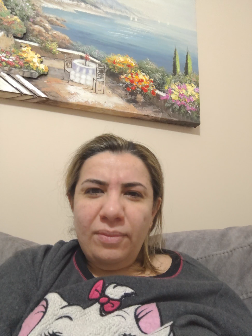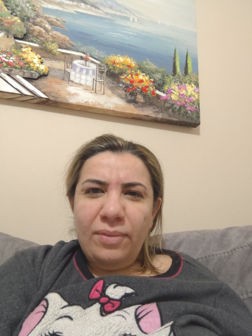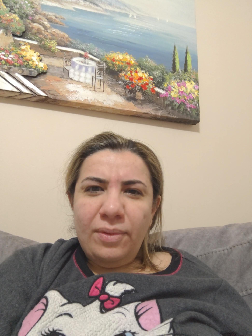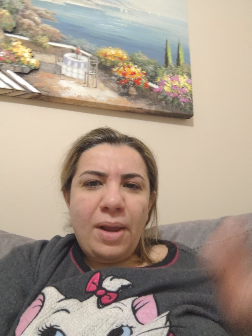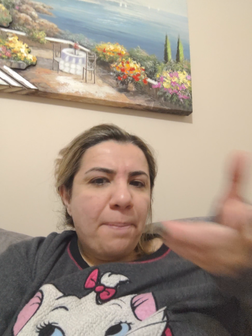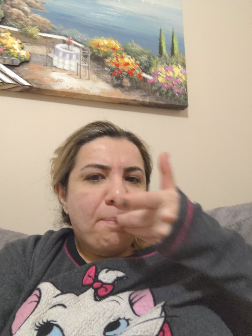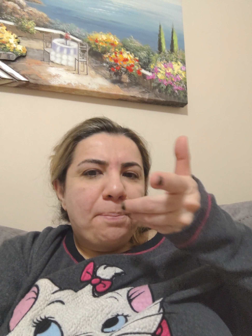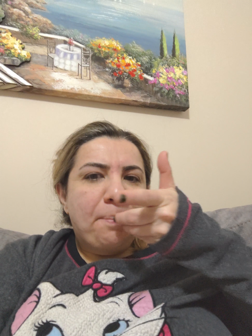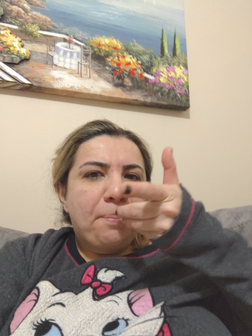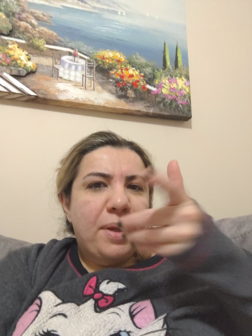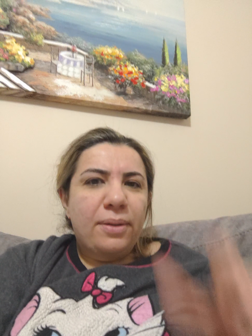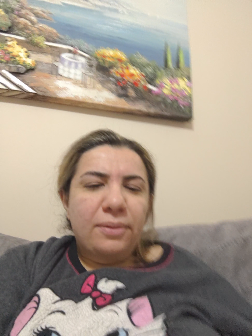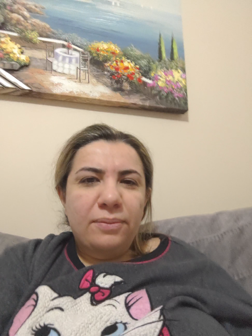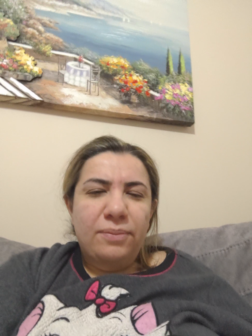pizza